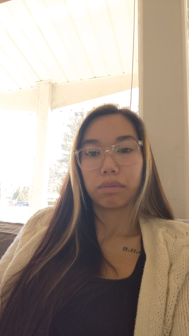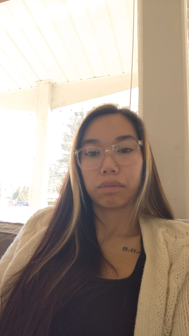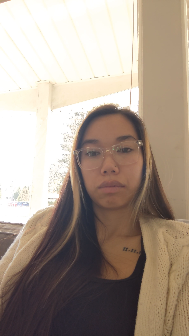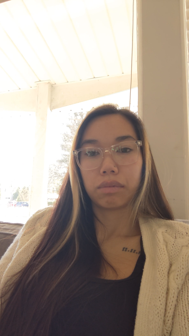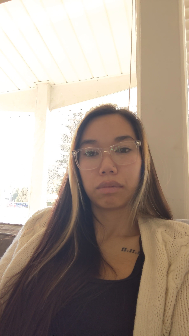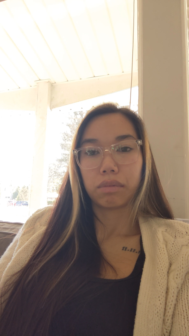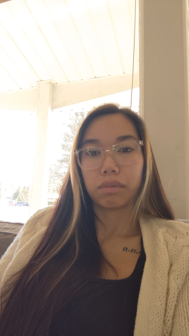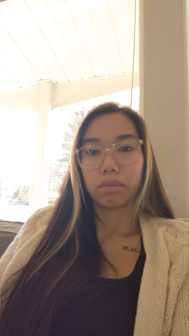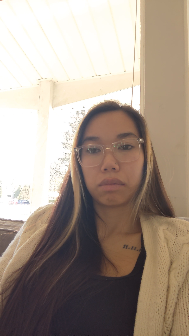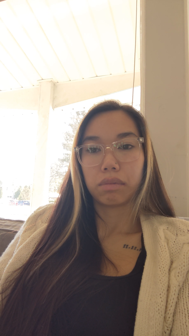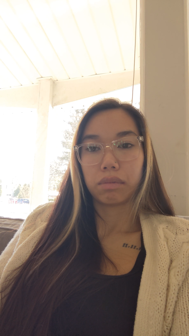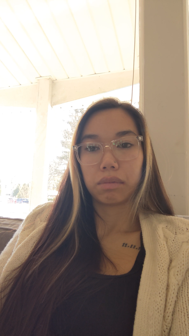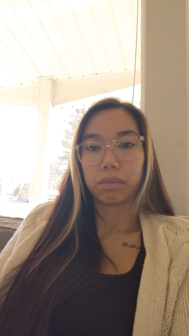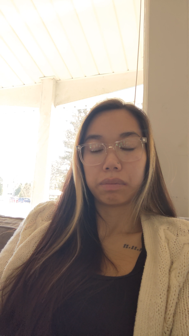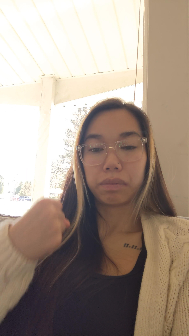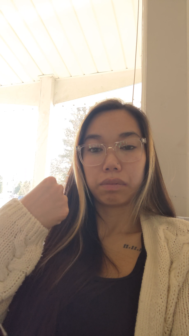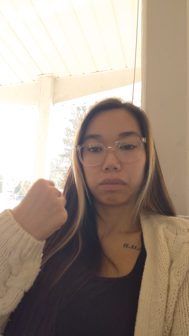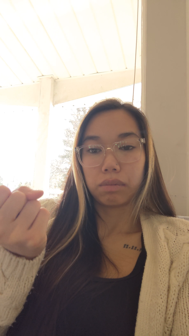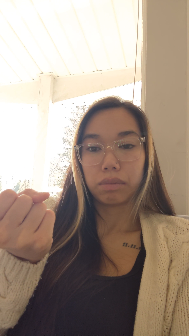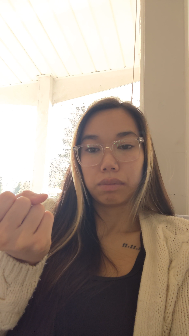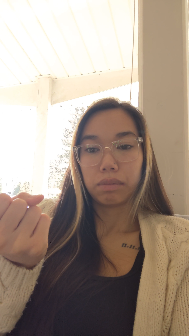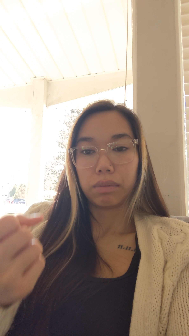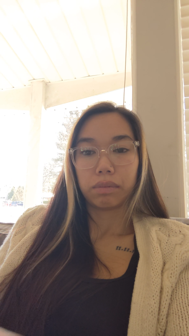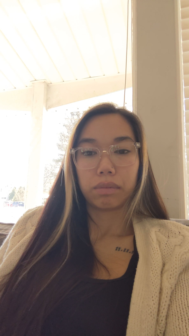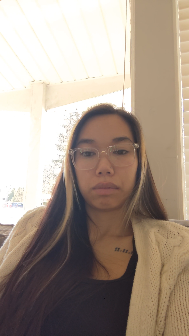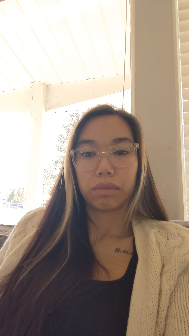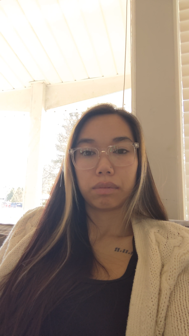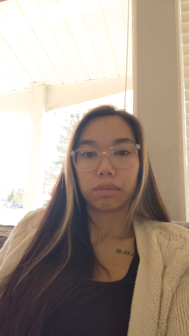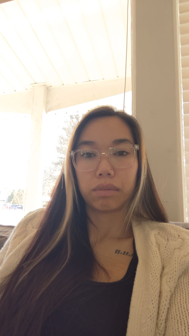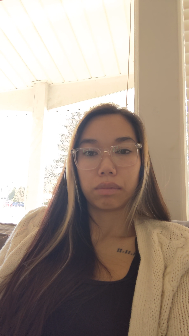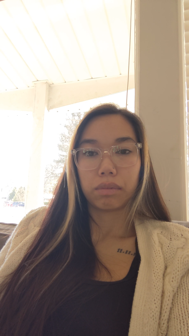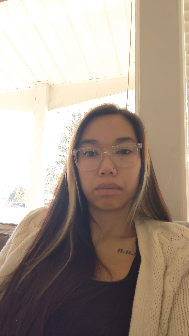drive